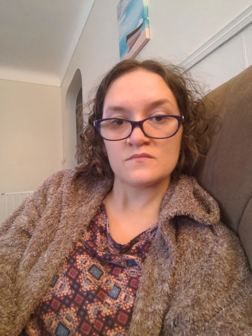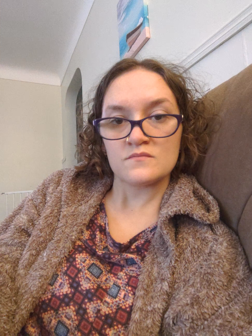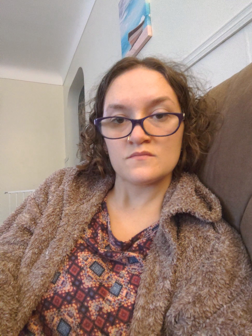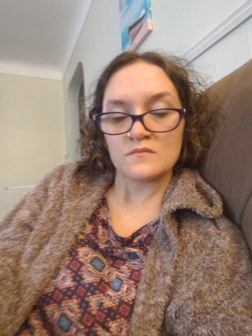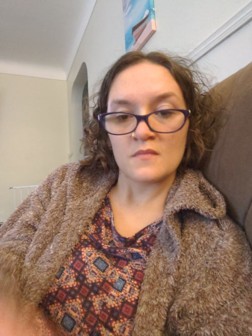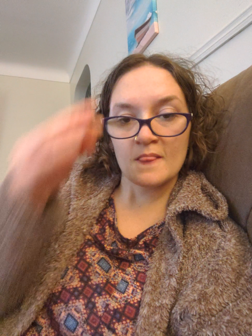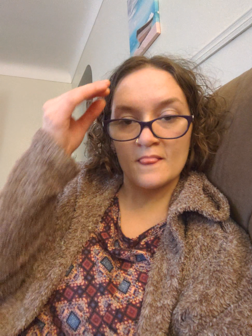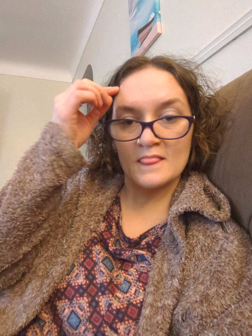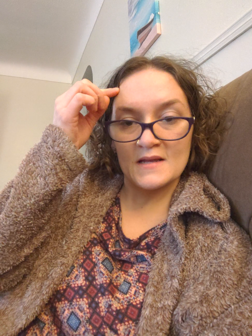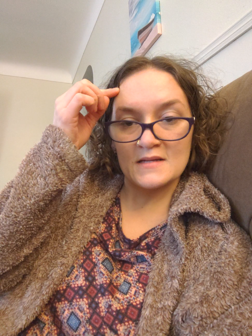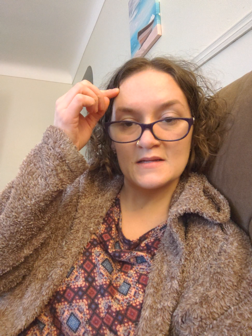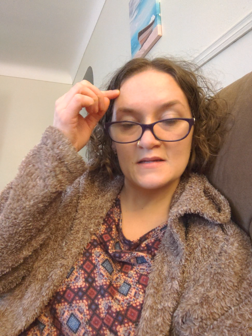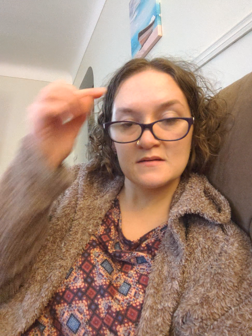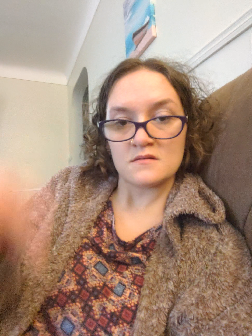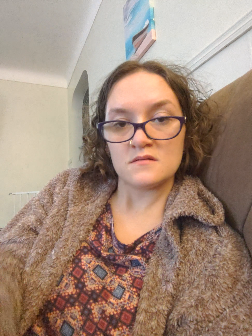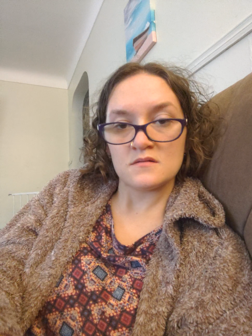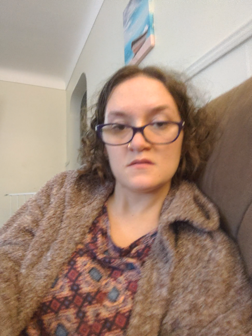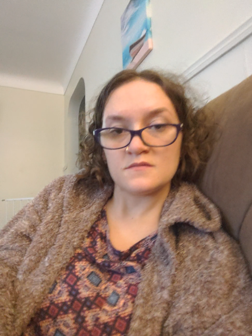think